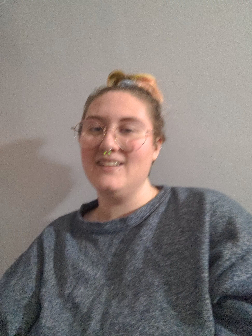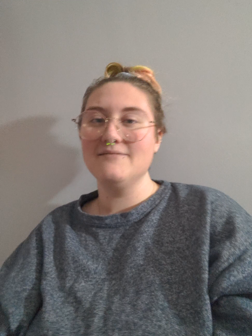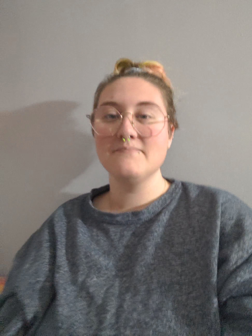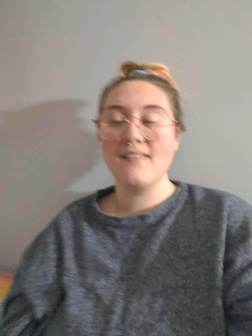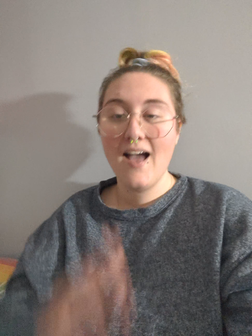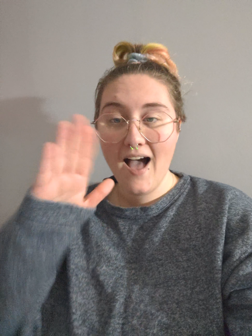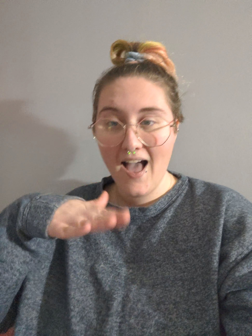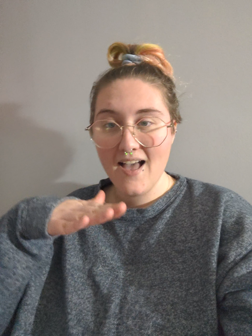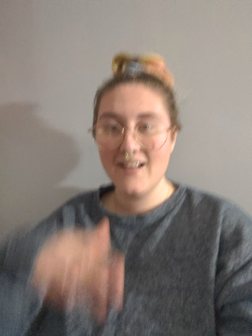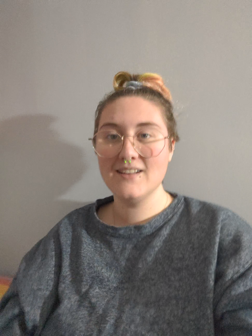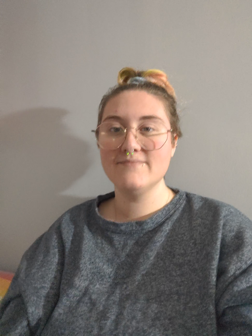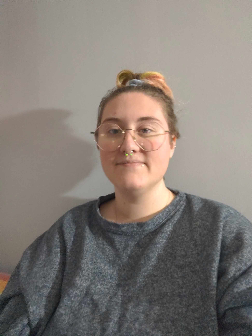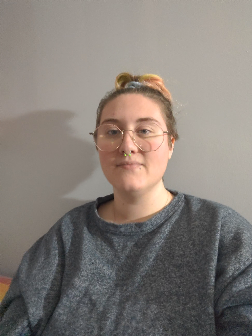on